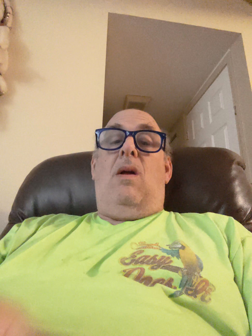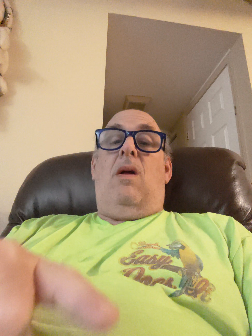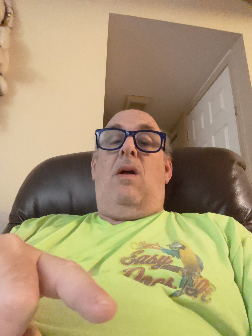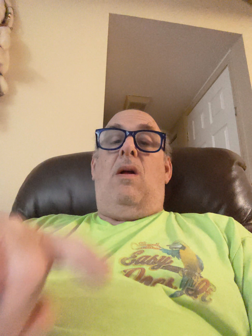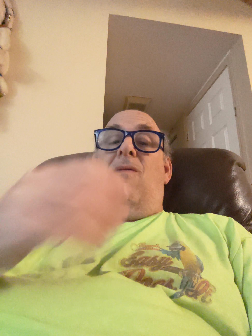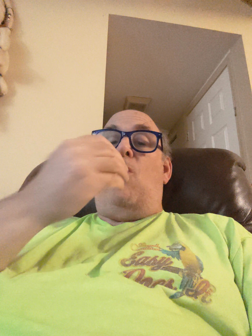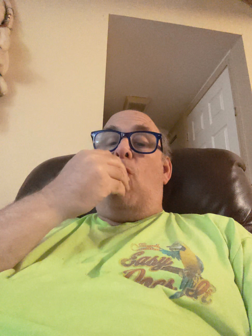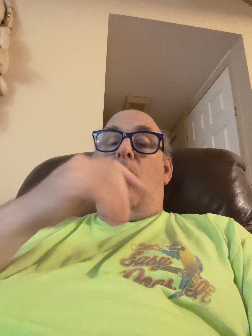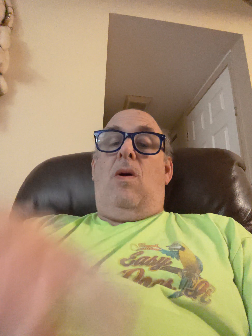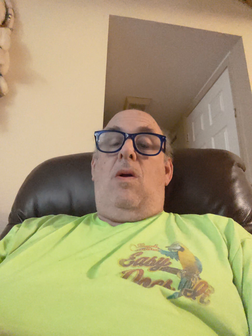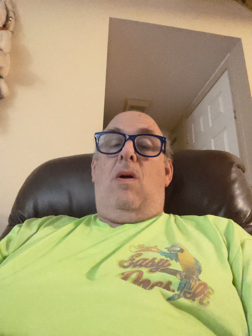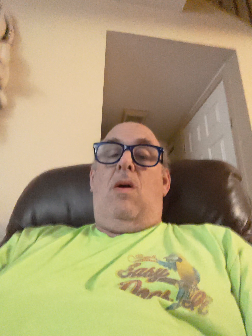food